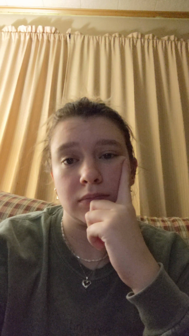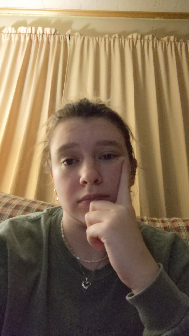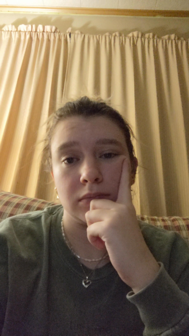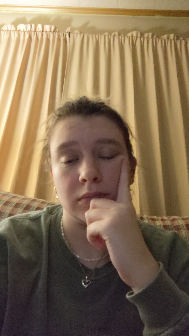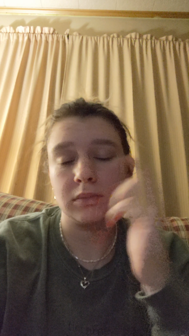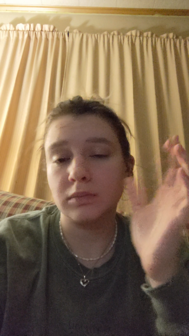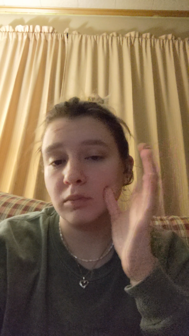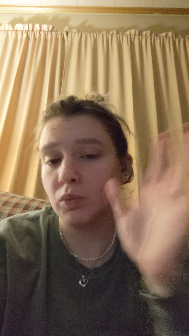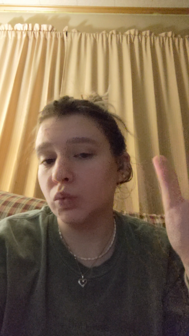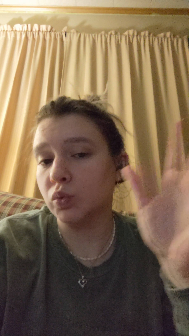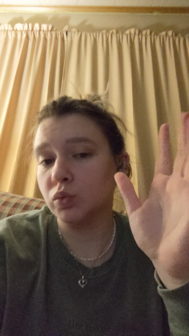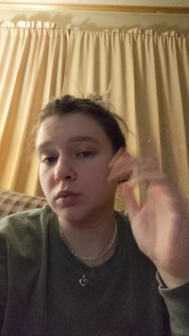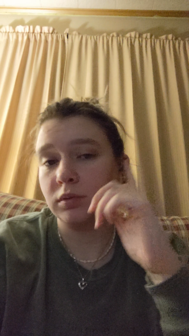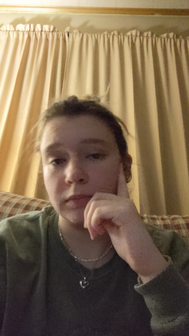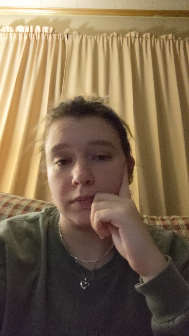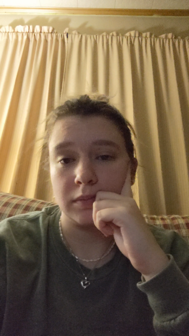moose